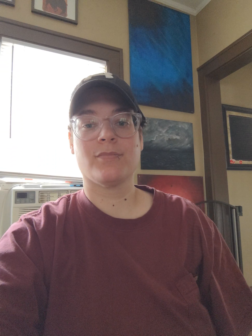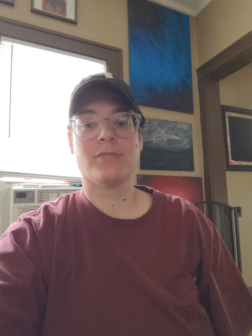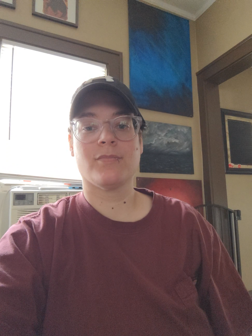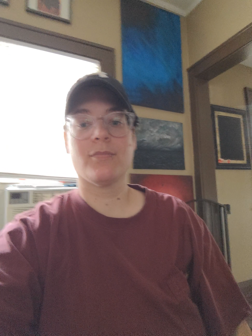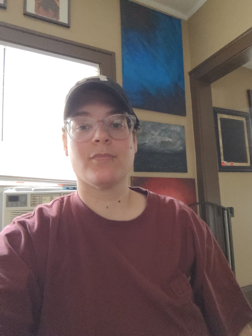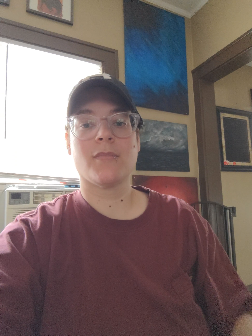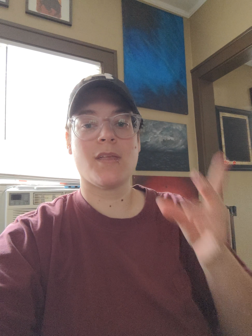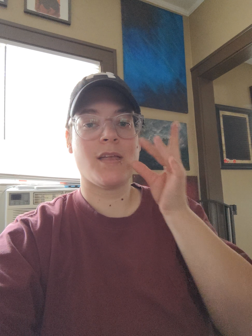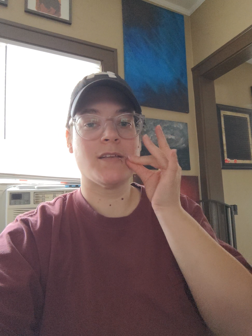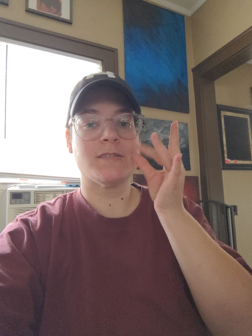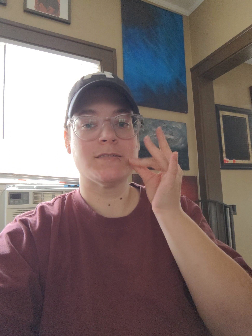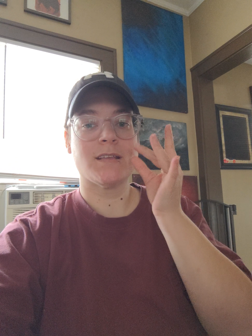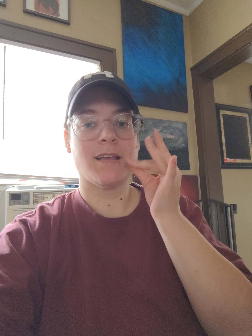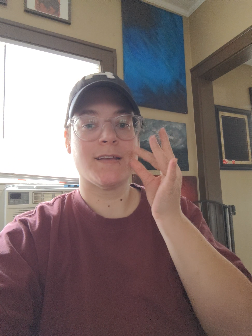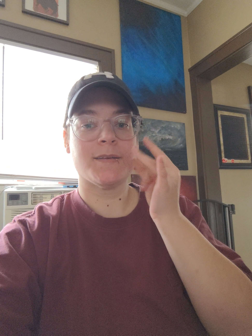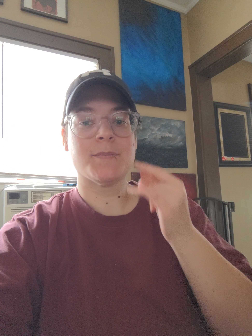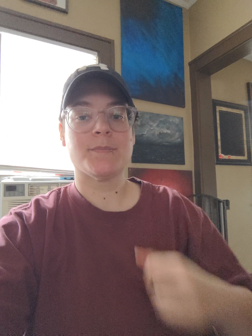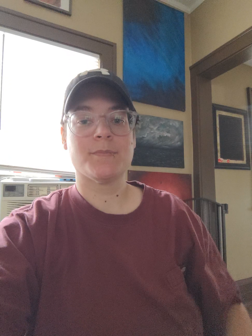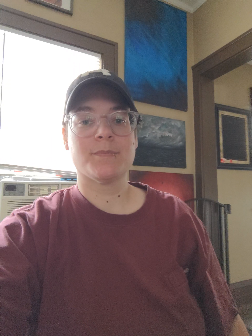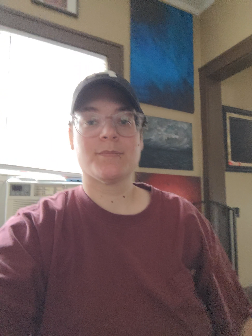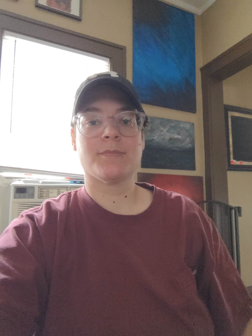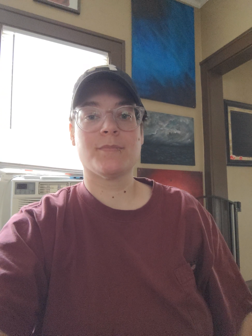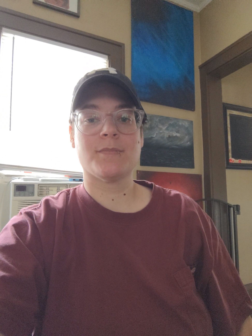snack